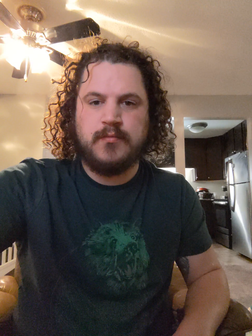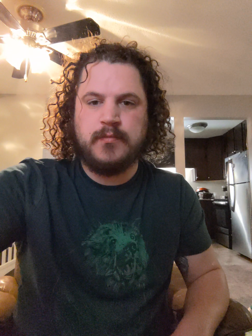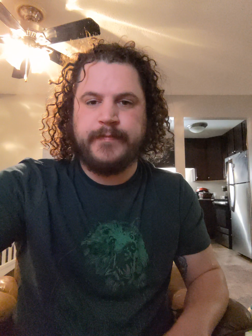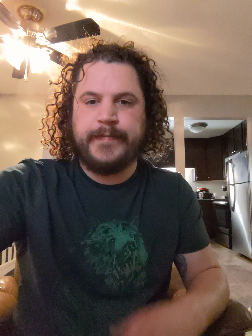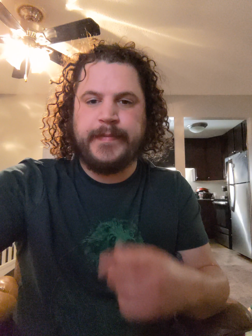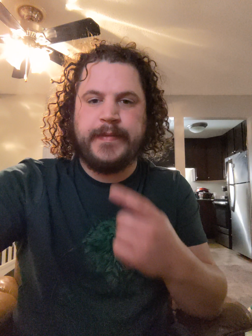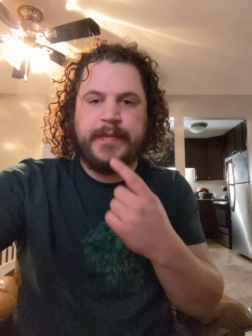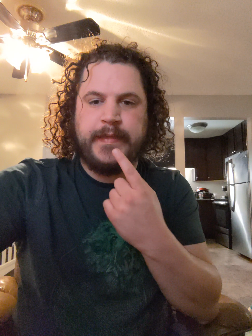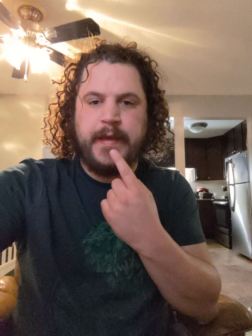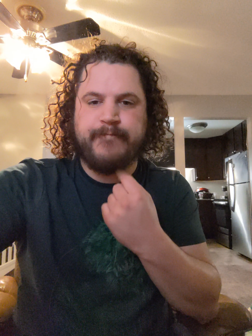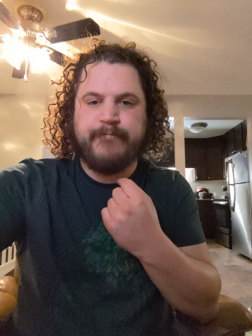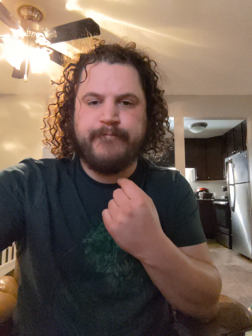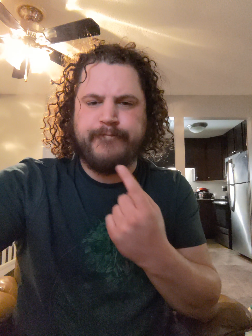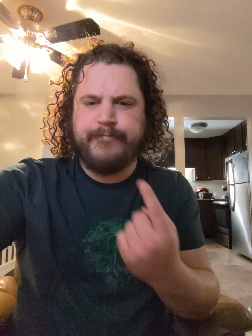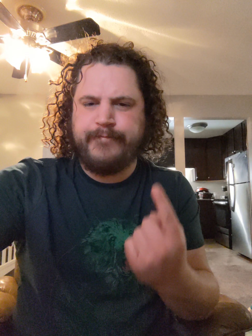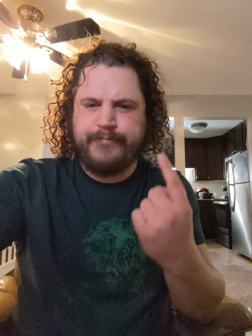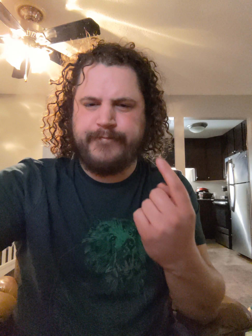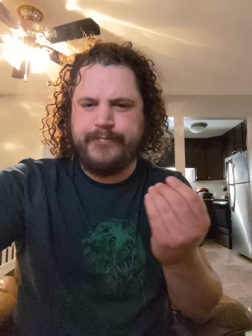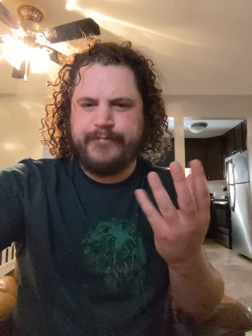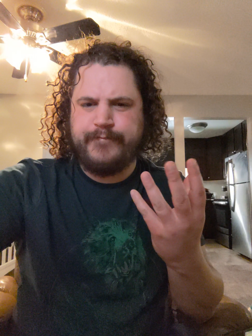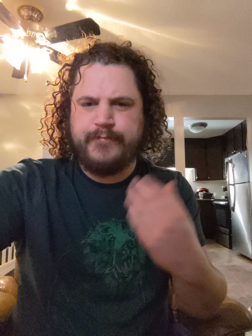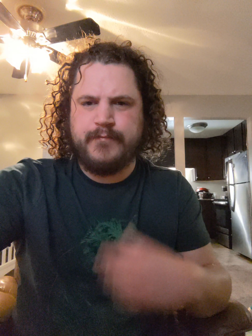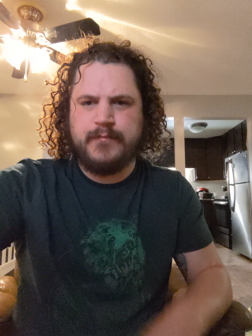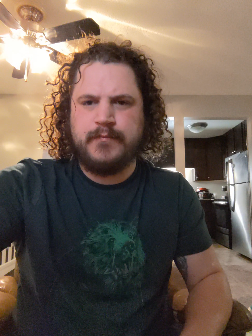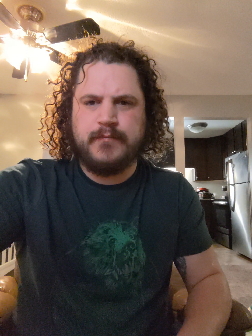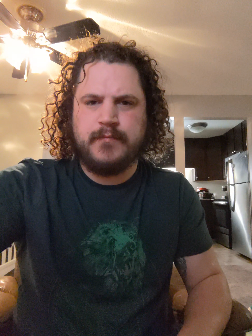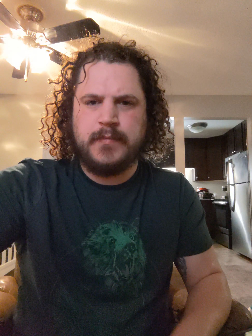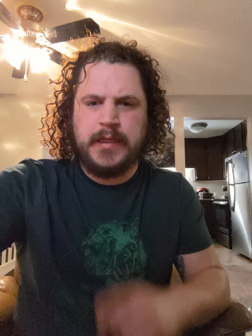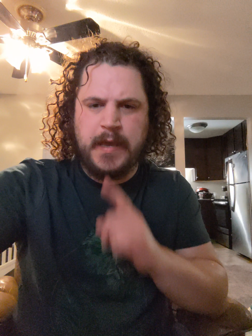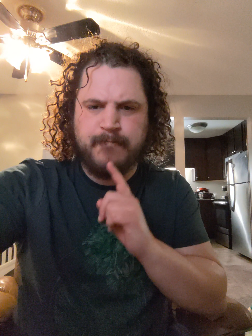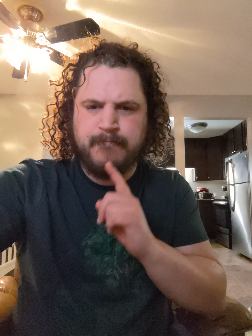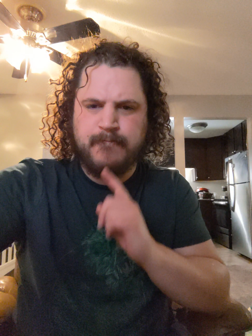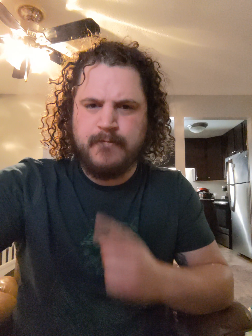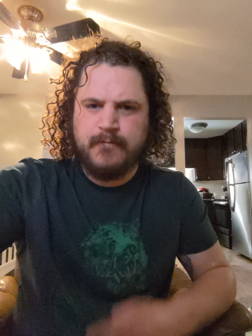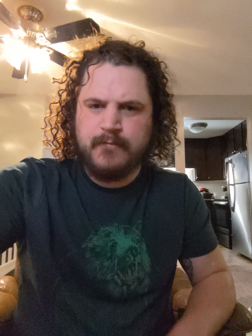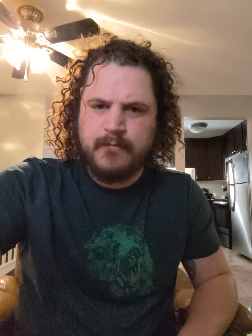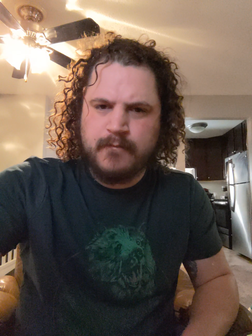lamp